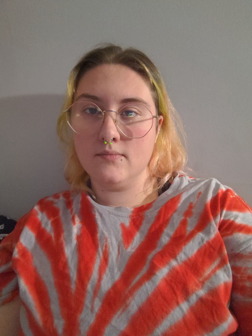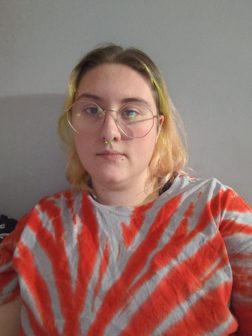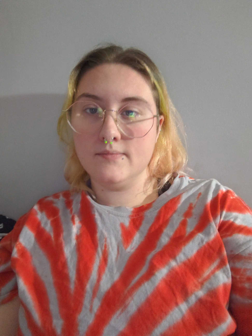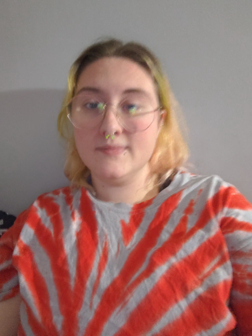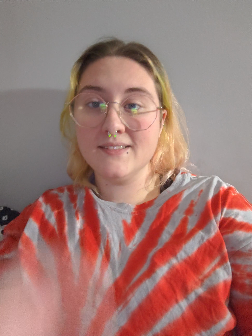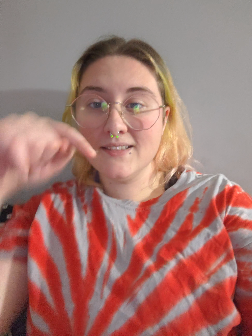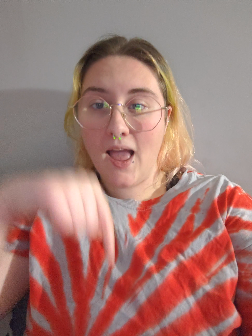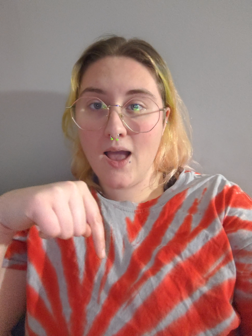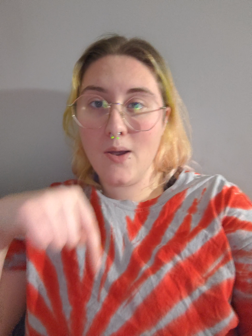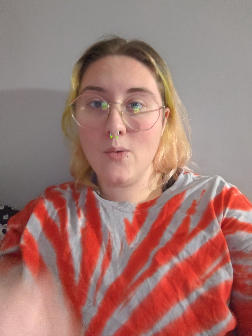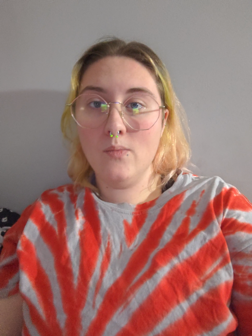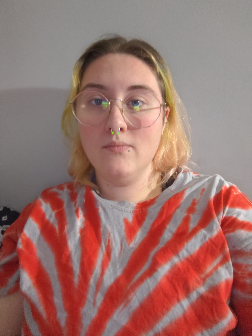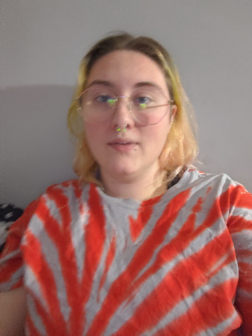down